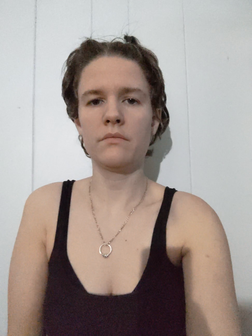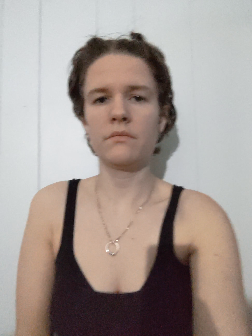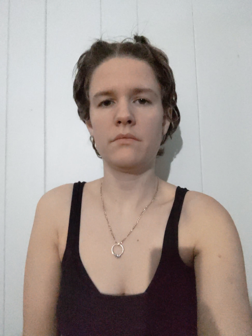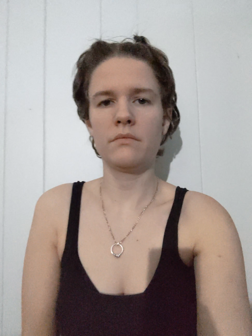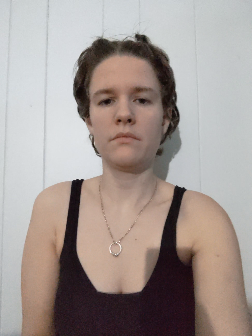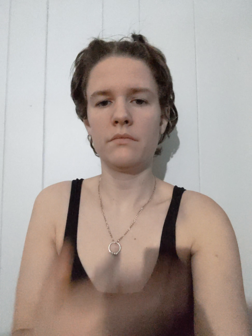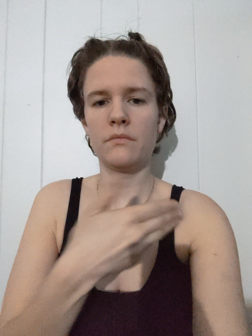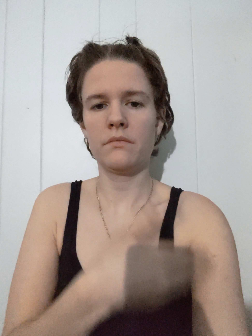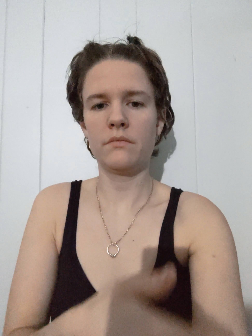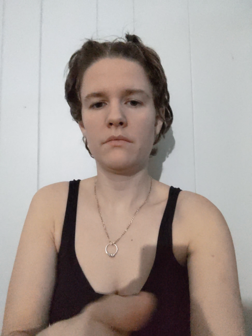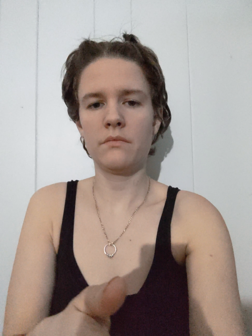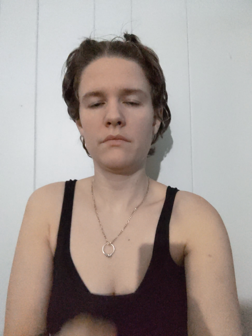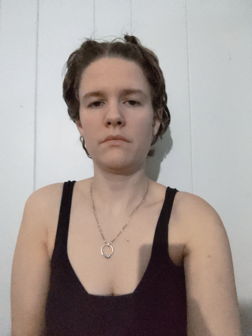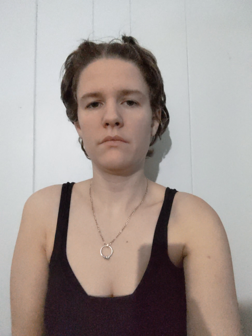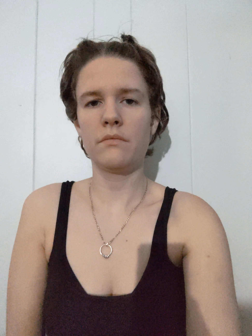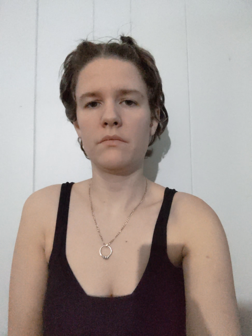arm